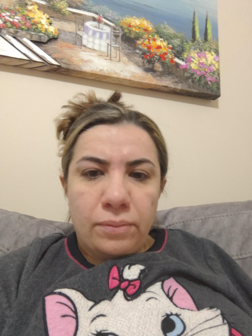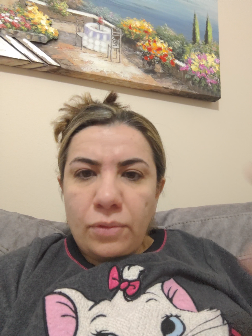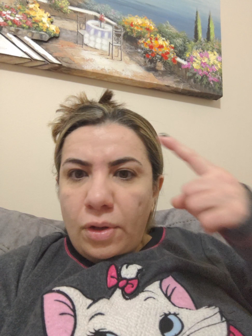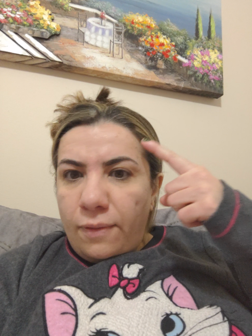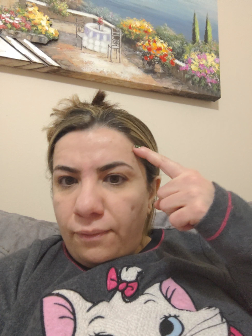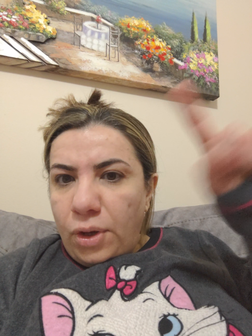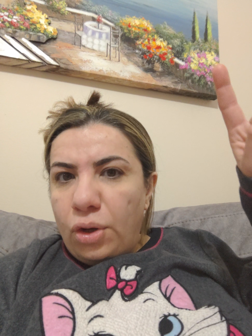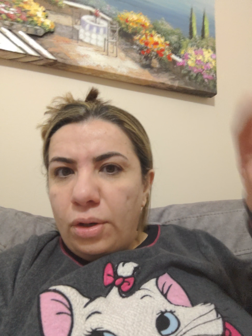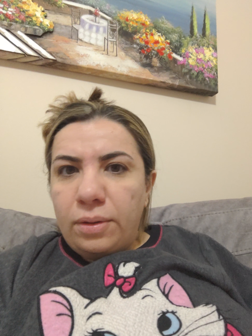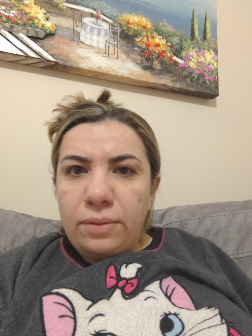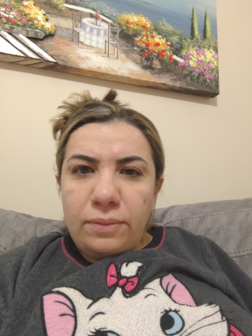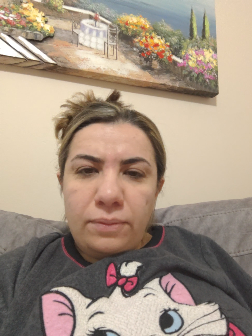for